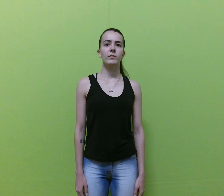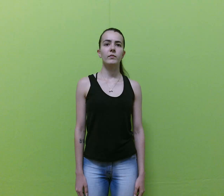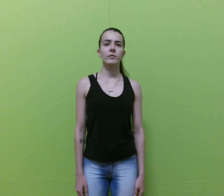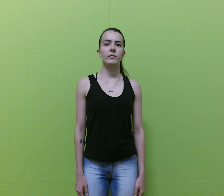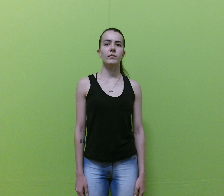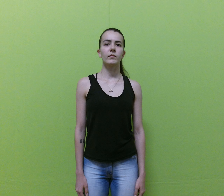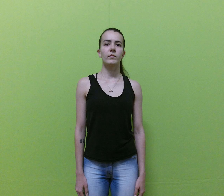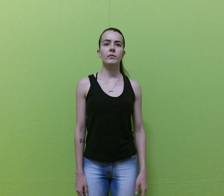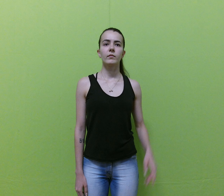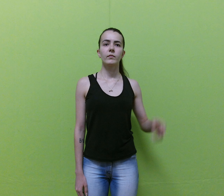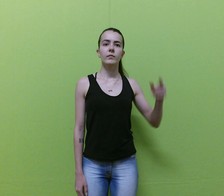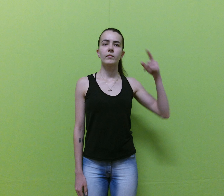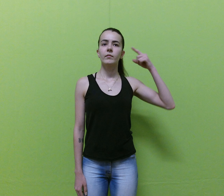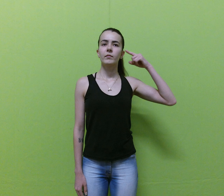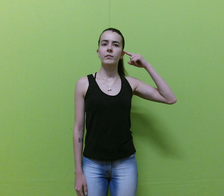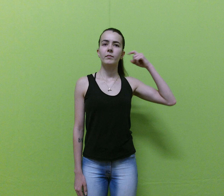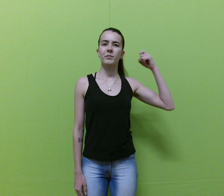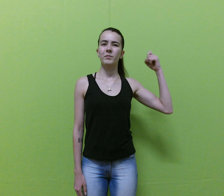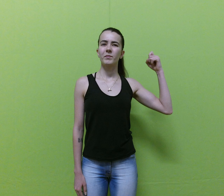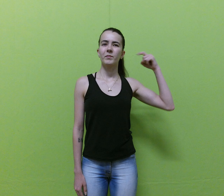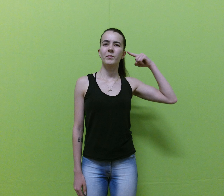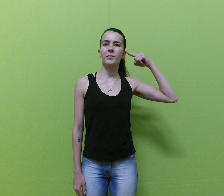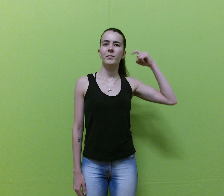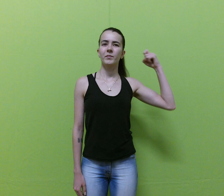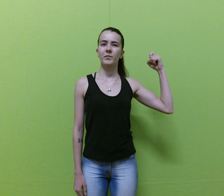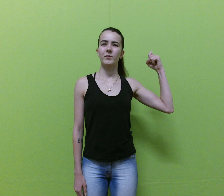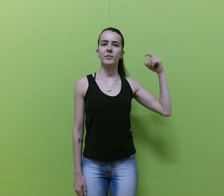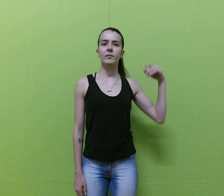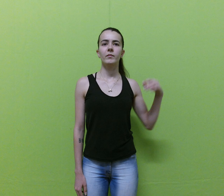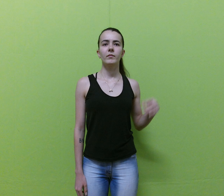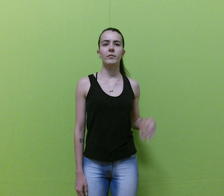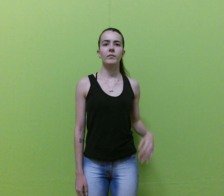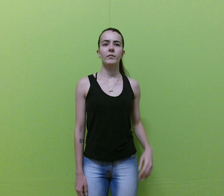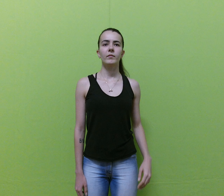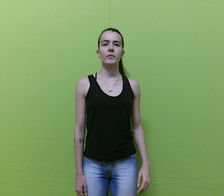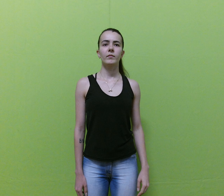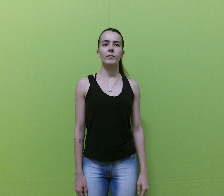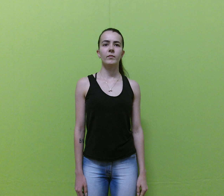barulho